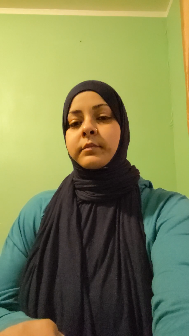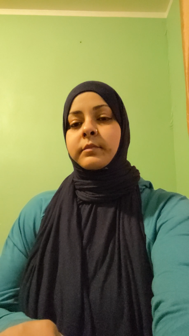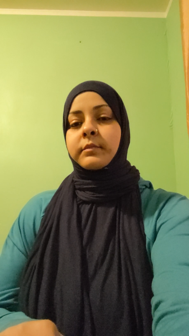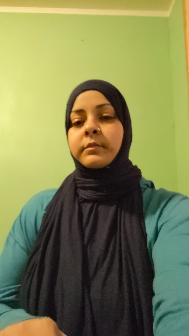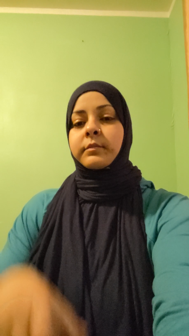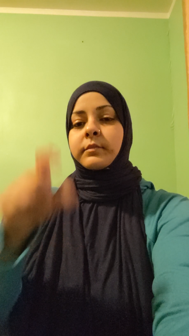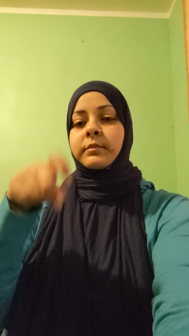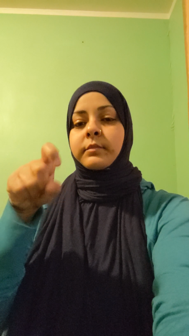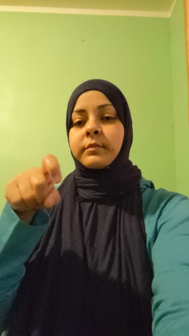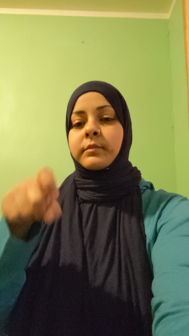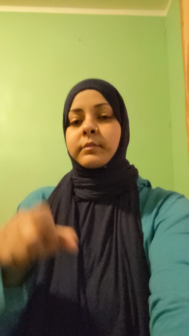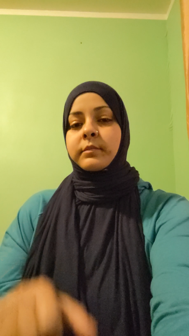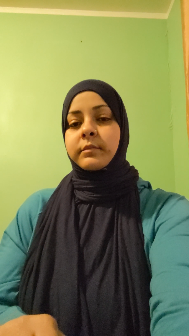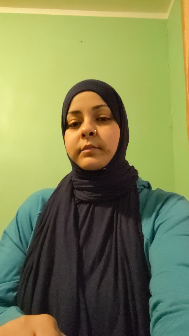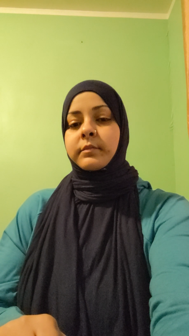should